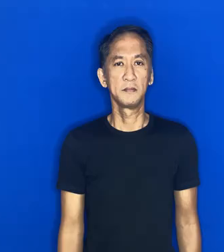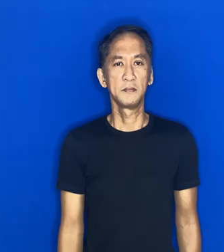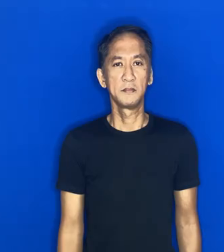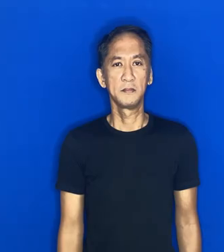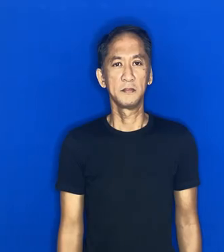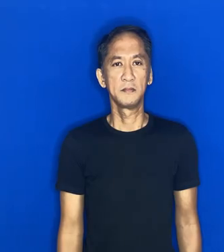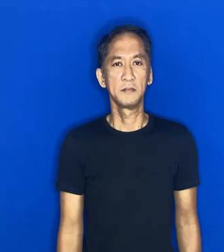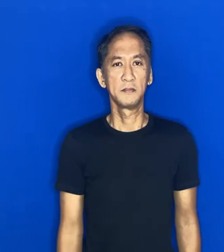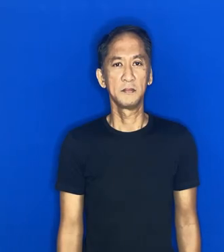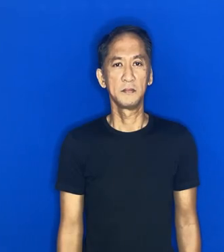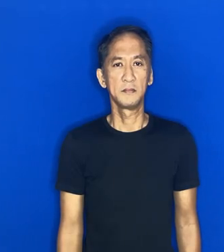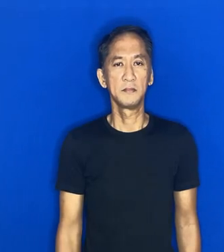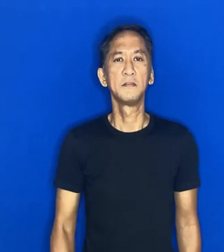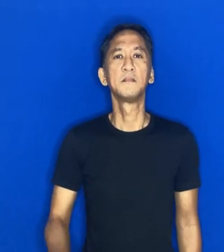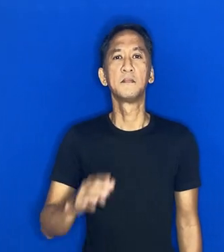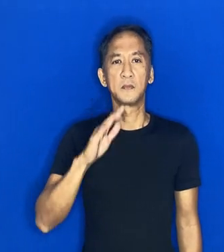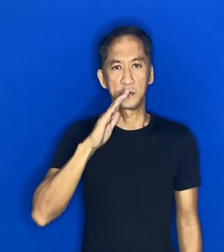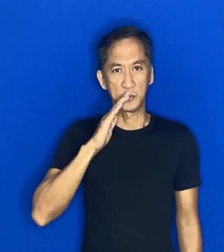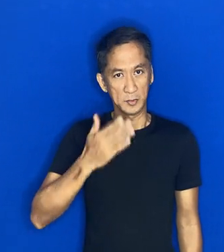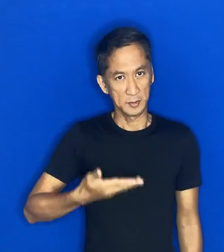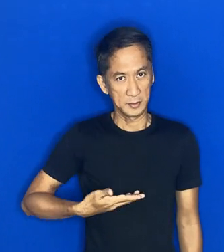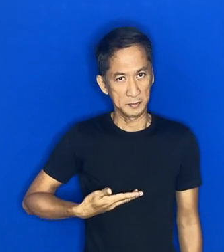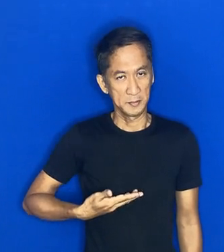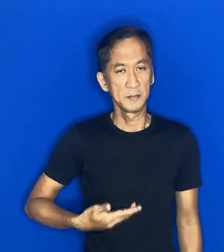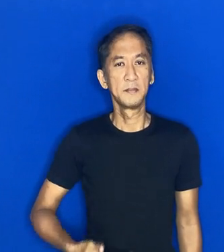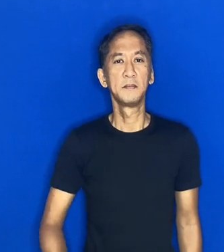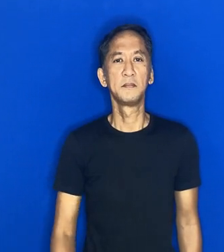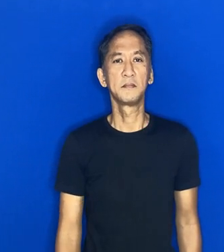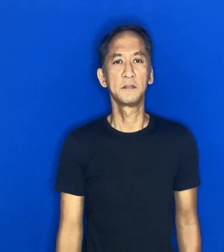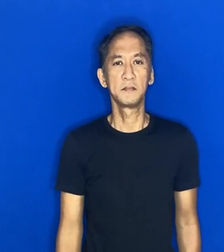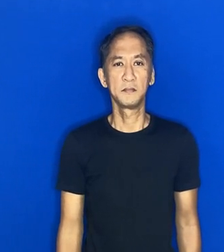youre welcome